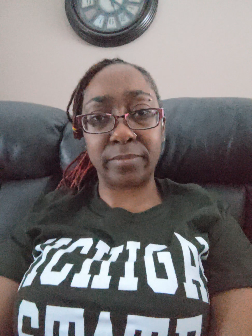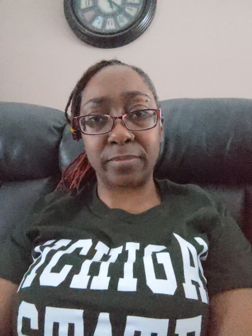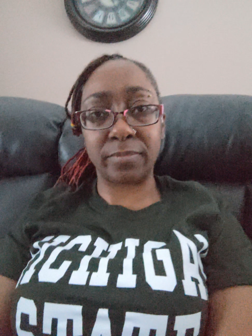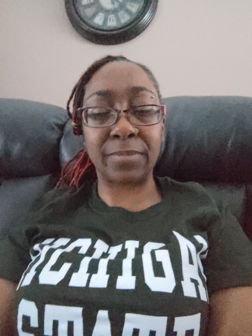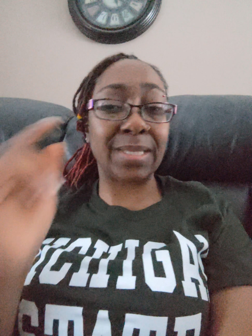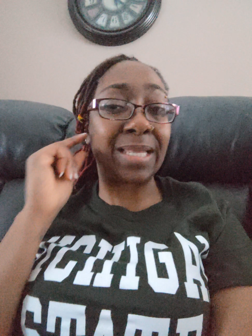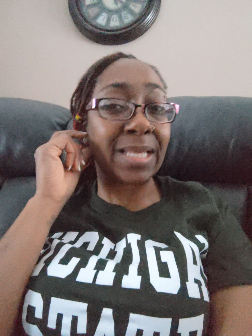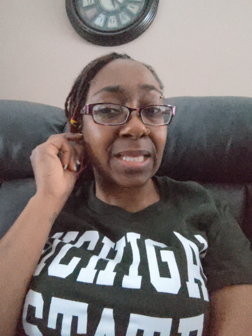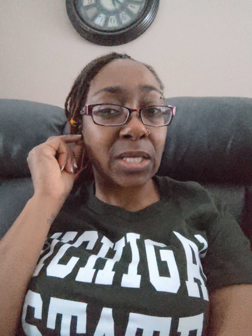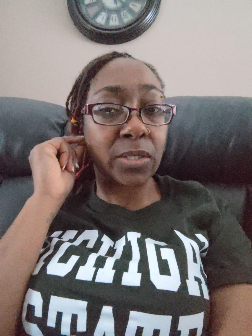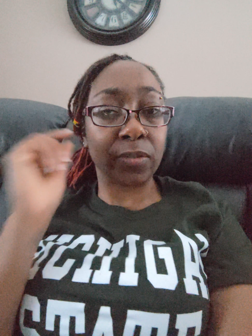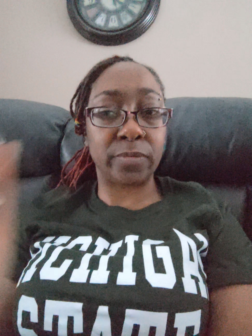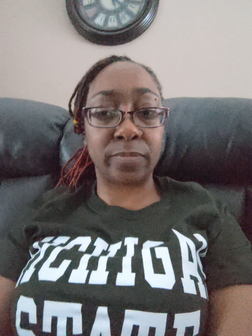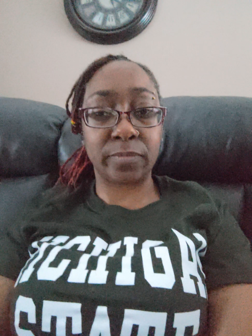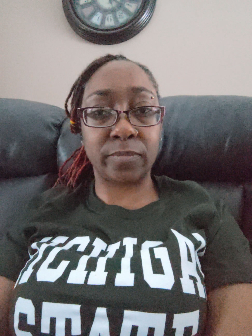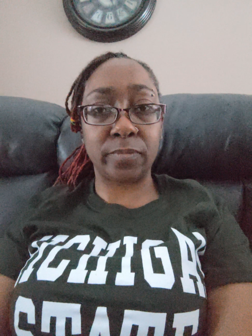ear